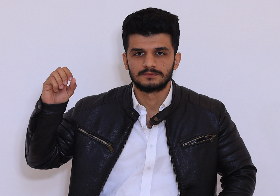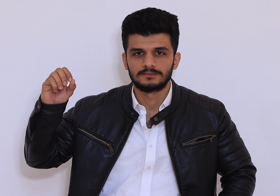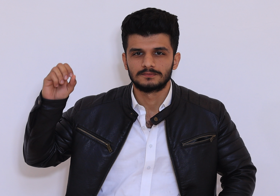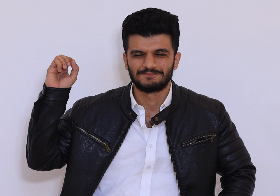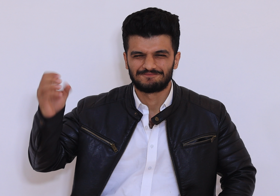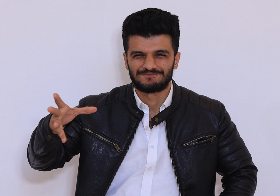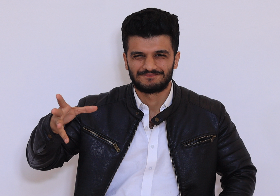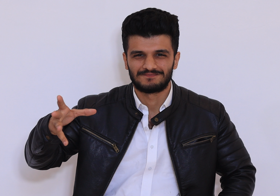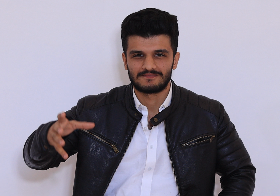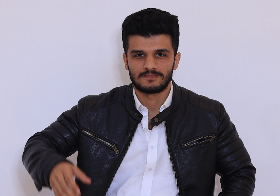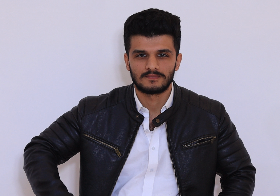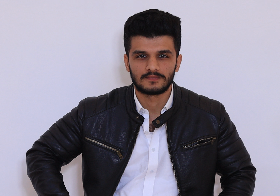bad